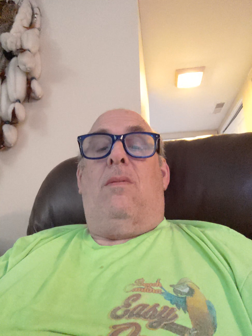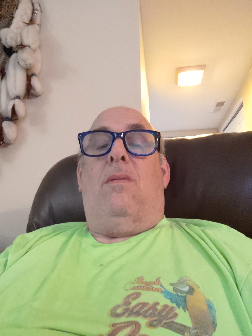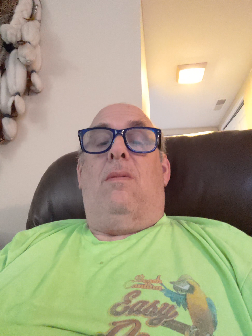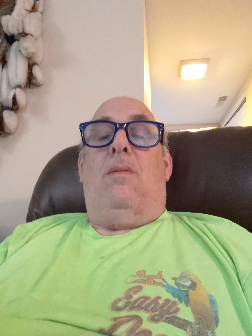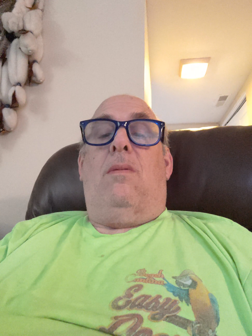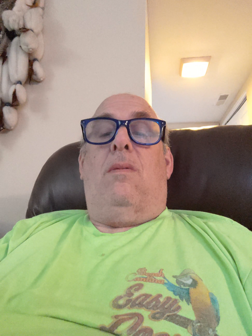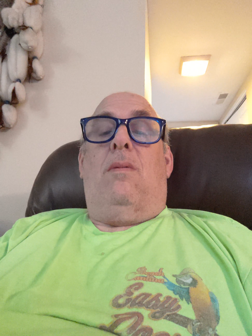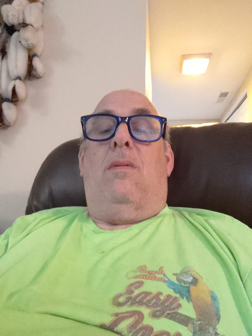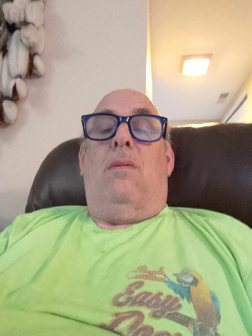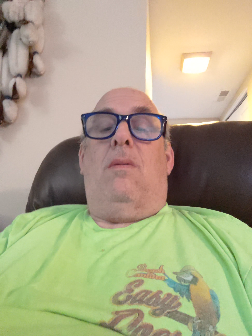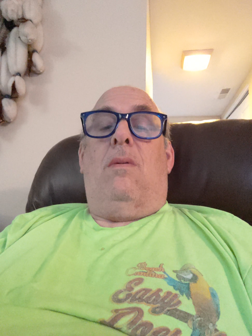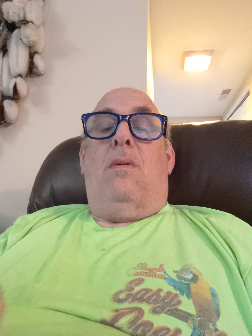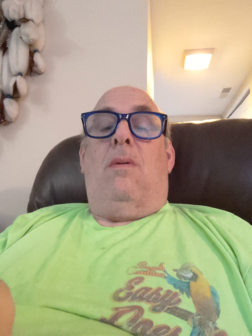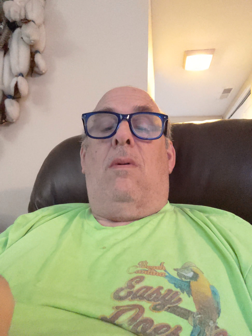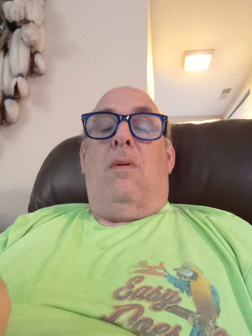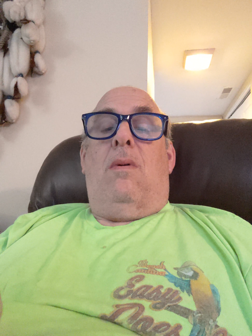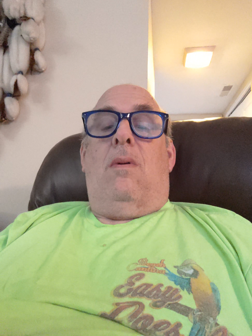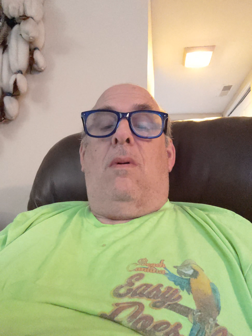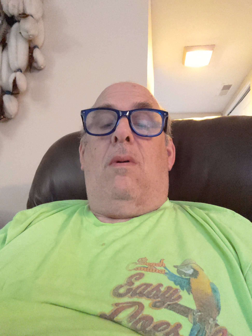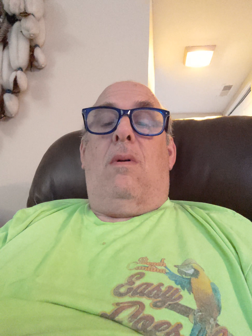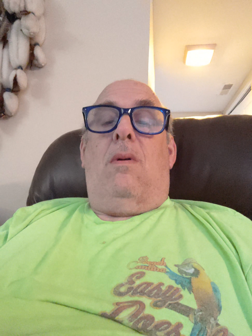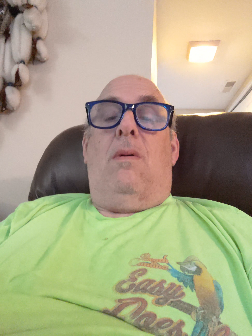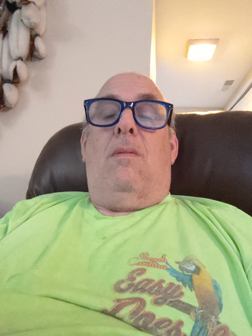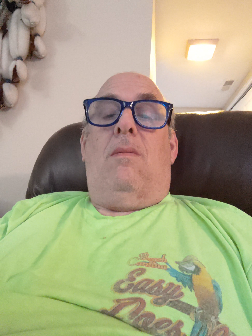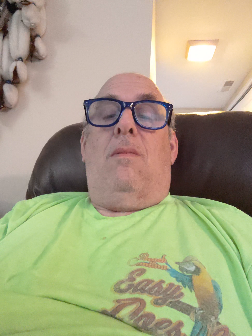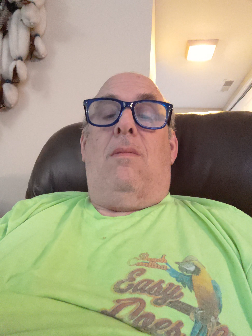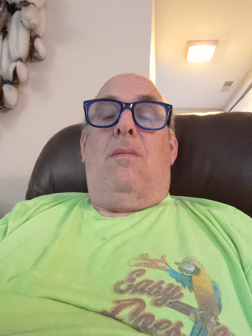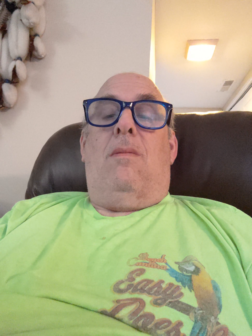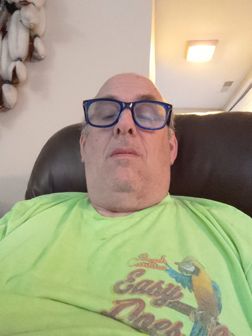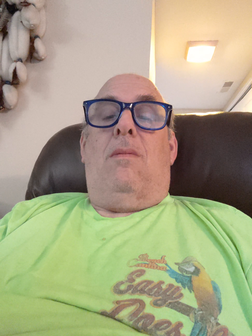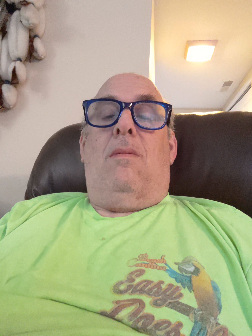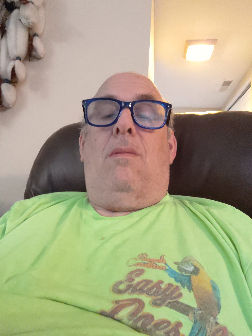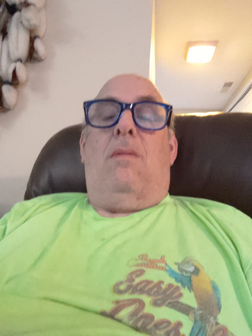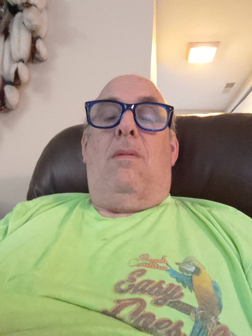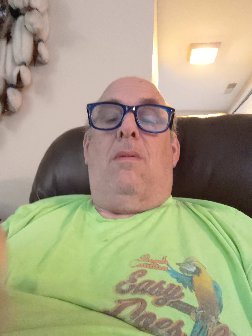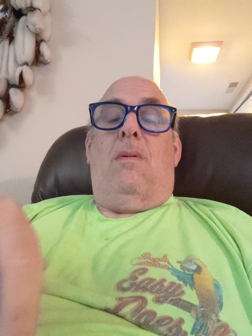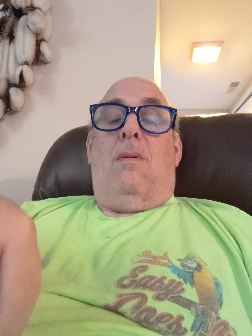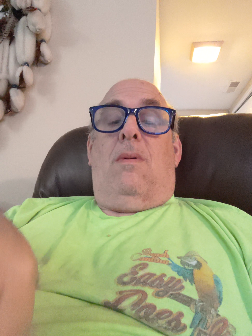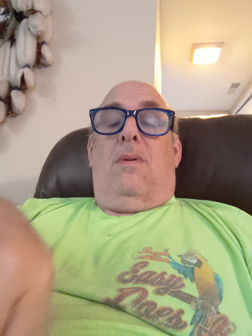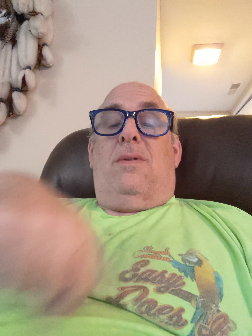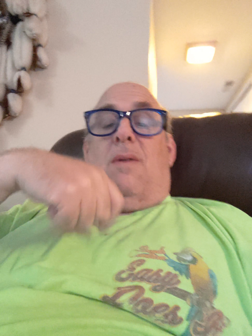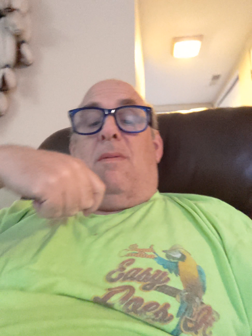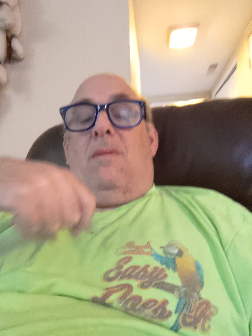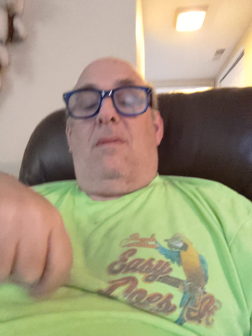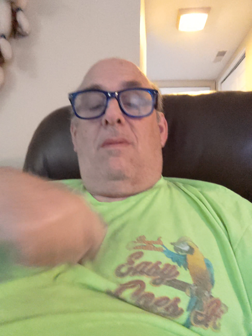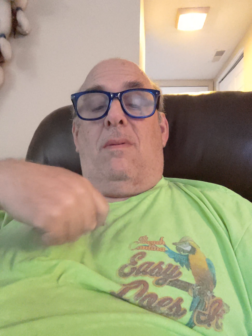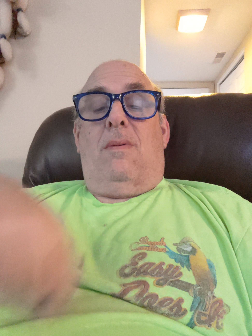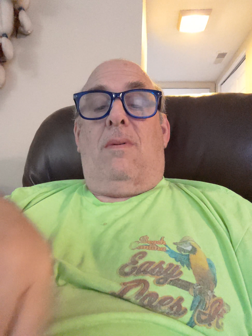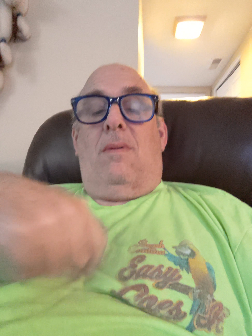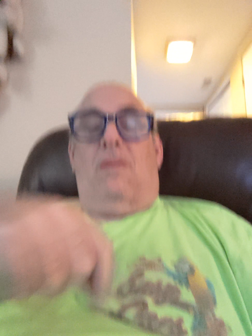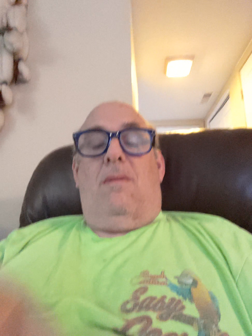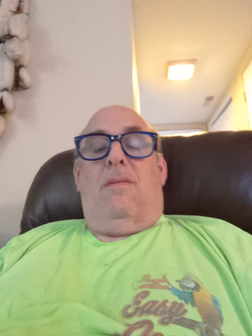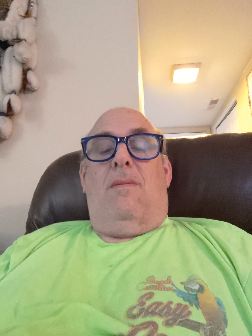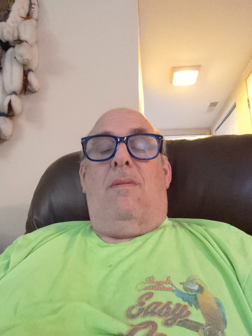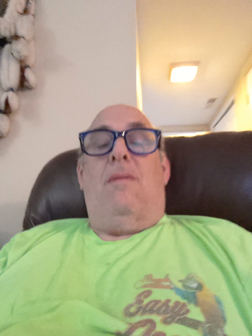zipper